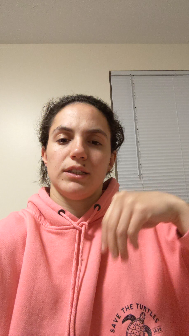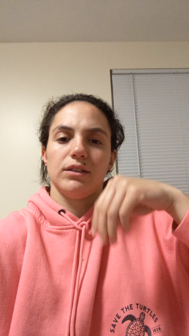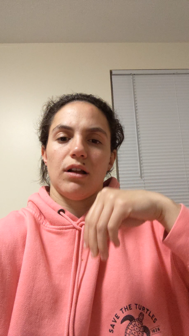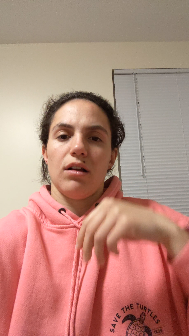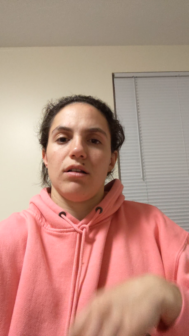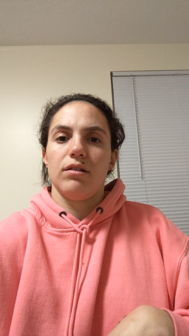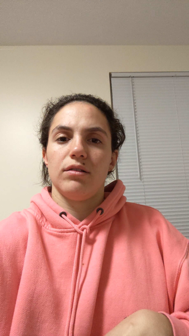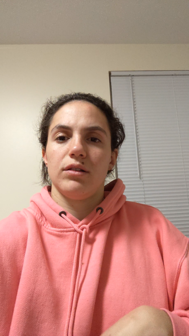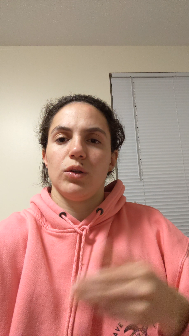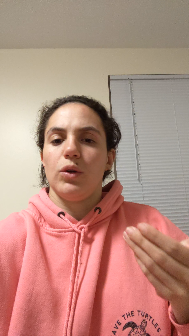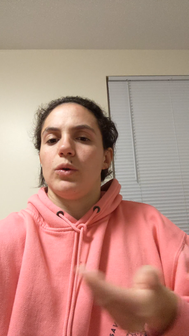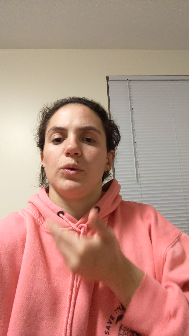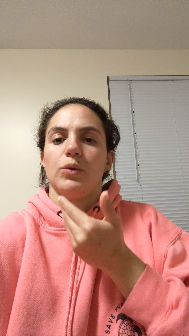new